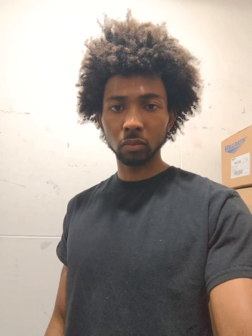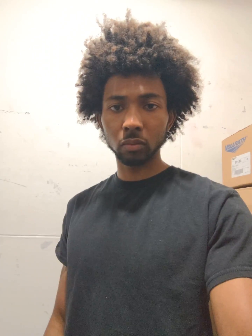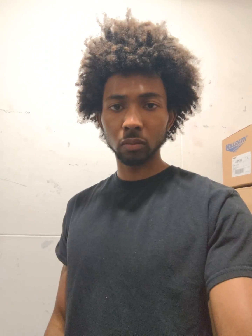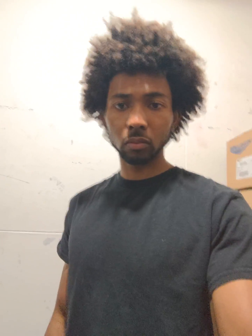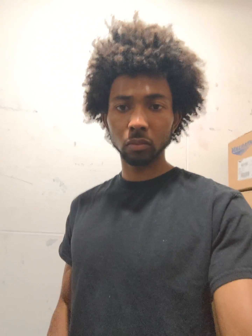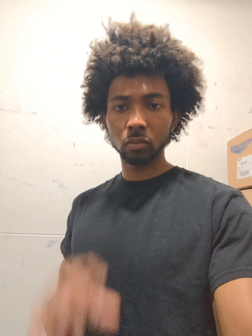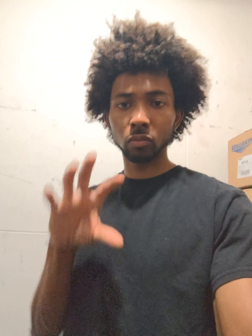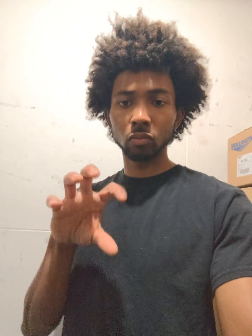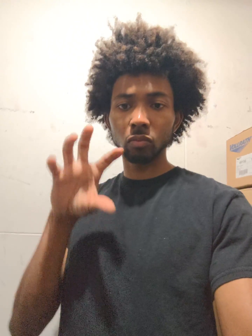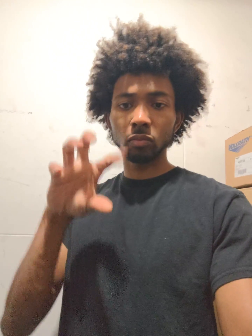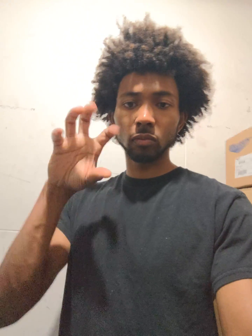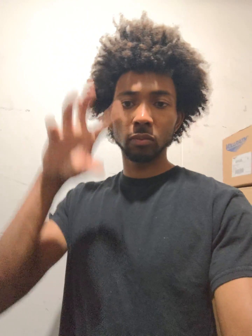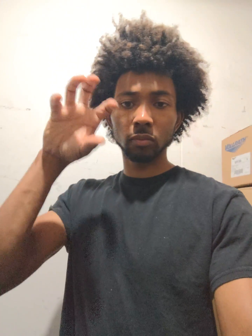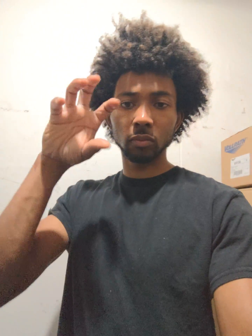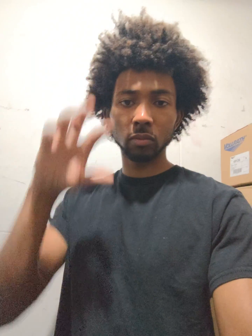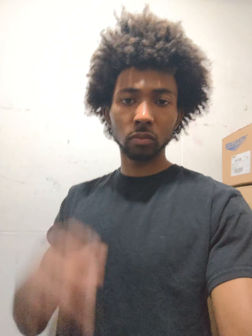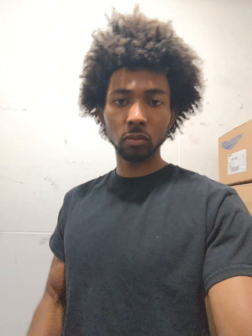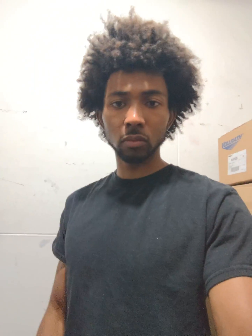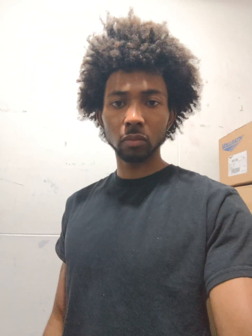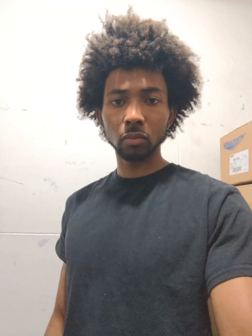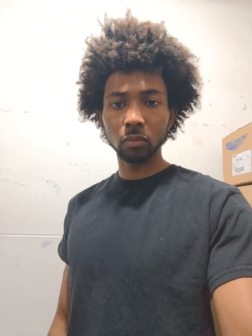climb